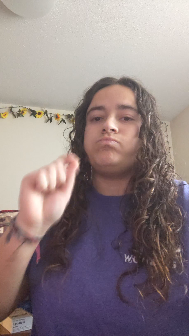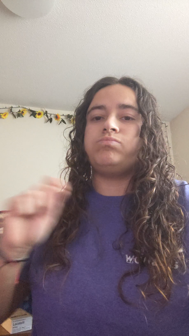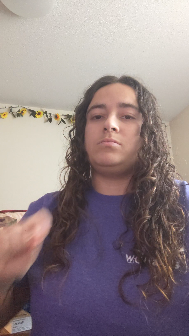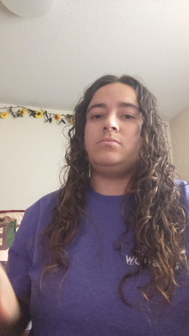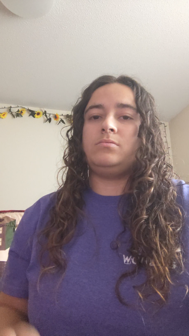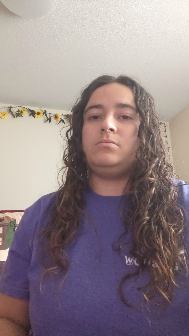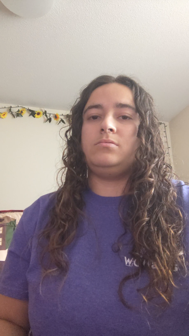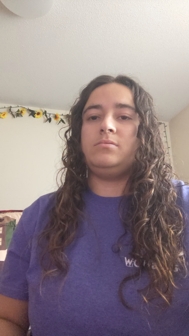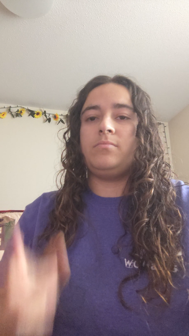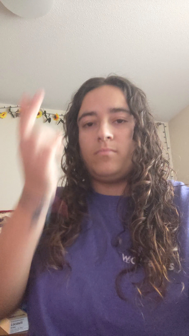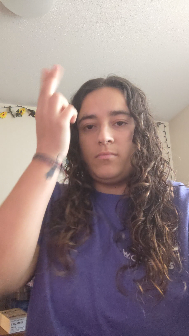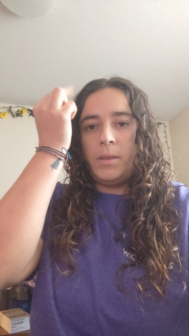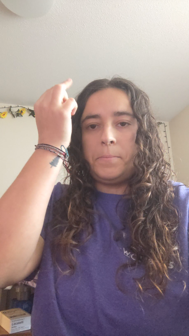rabbit